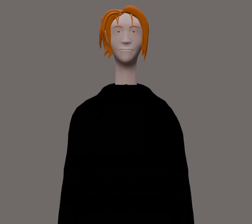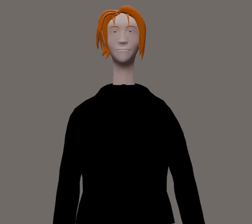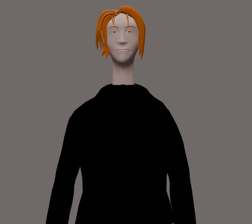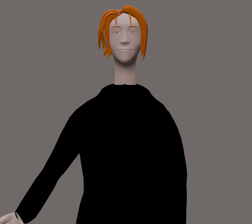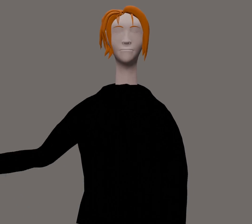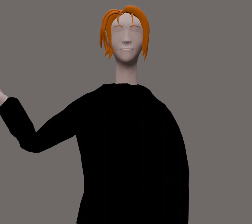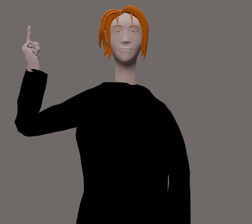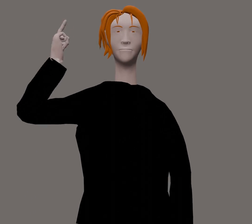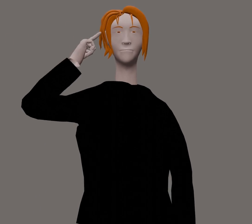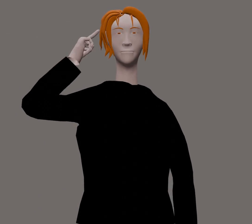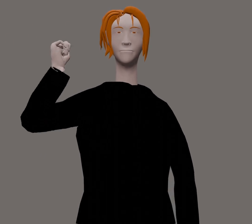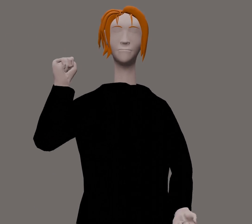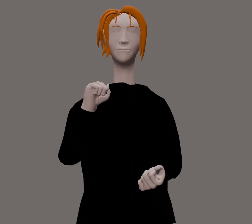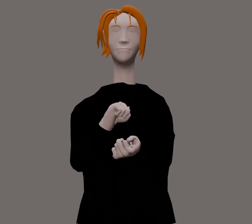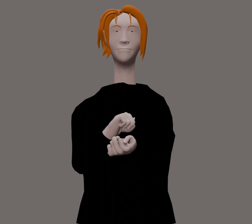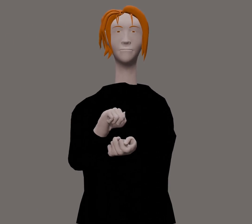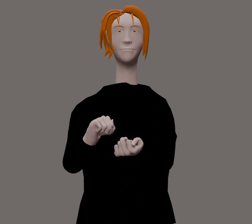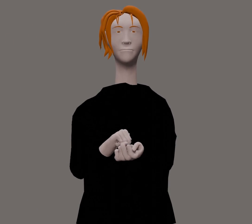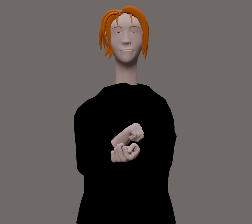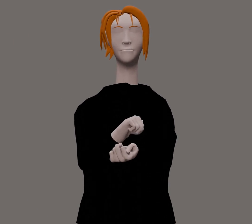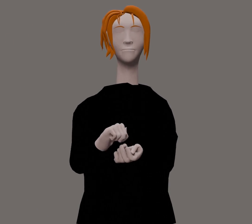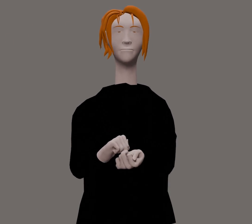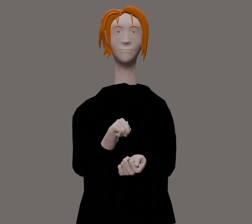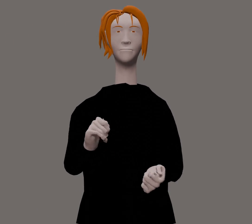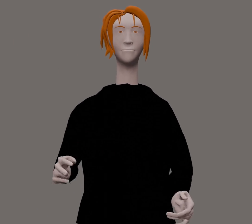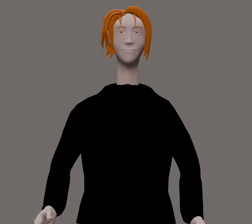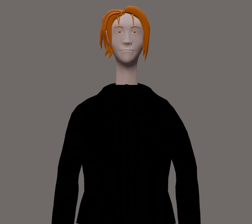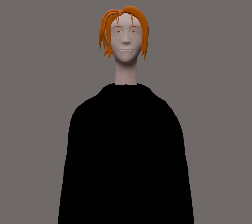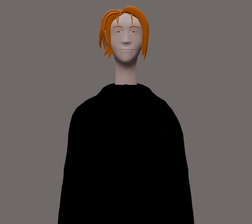Brainwash